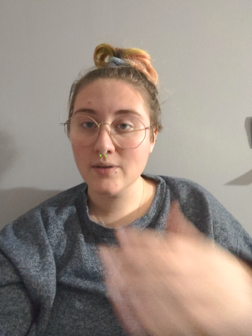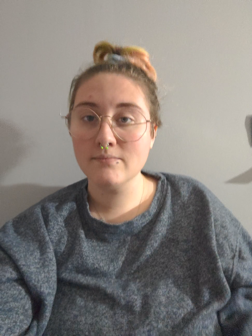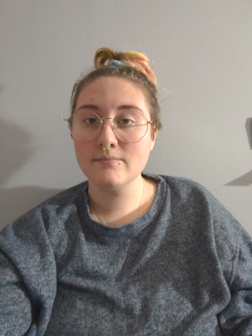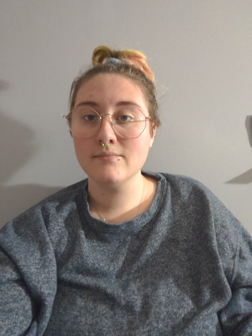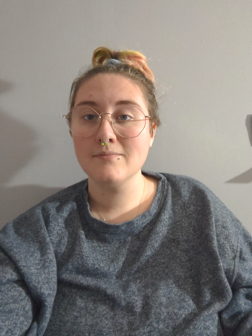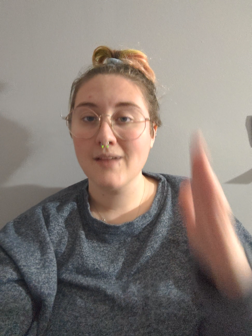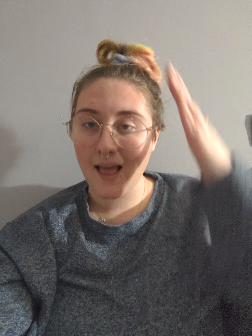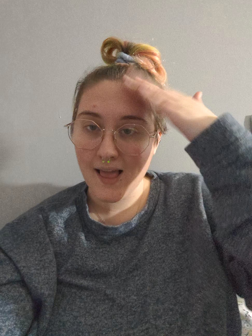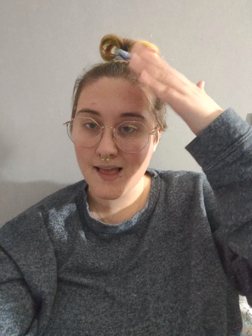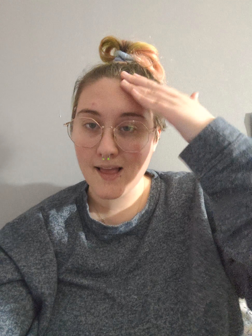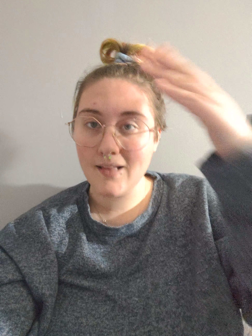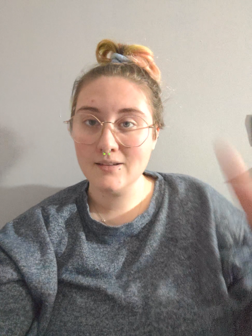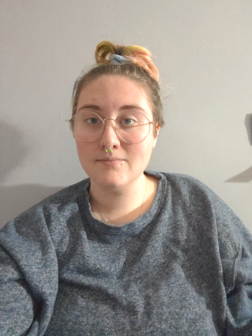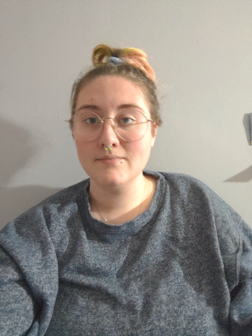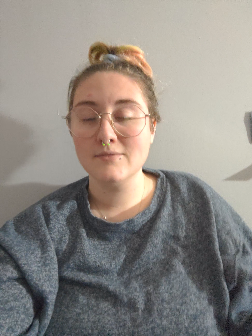hat